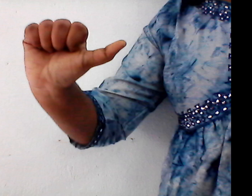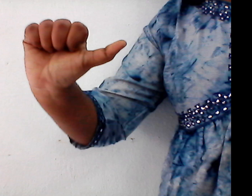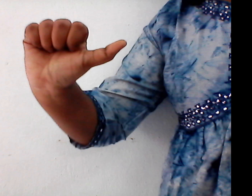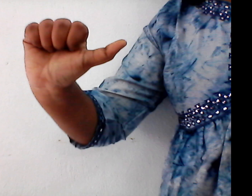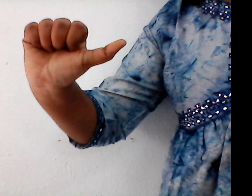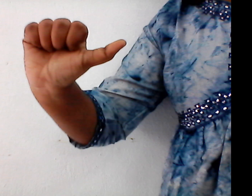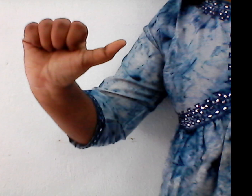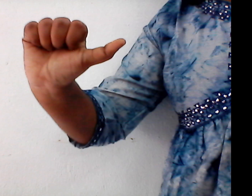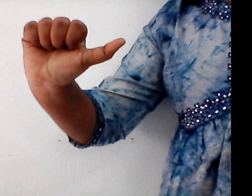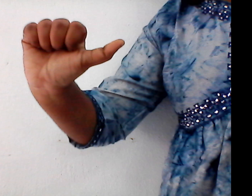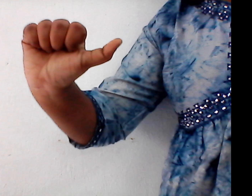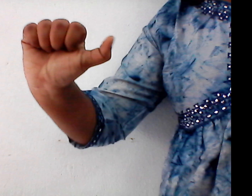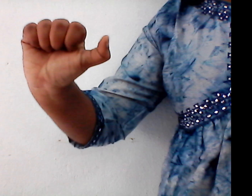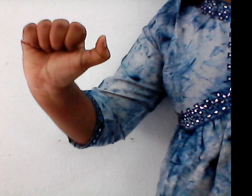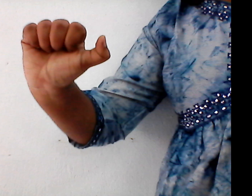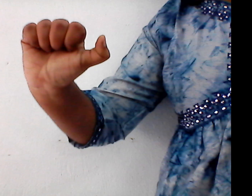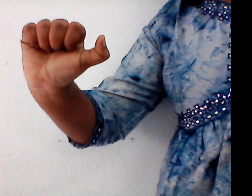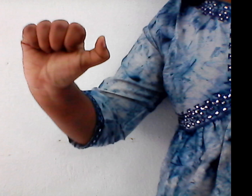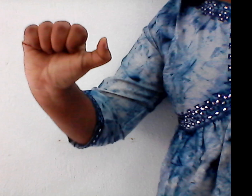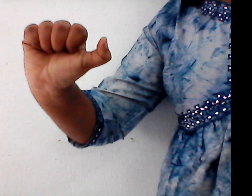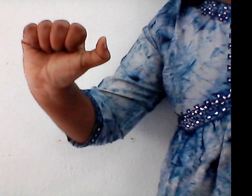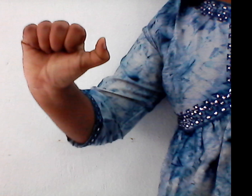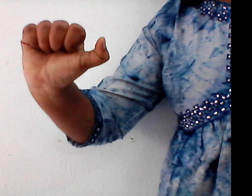ഏ